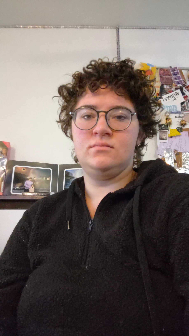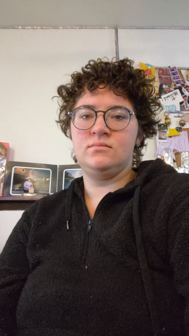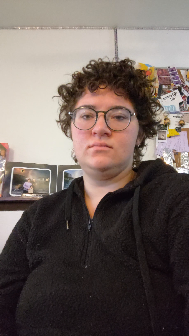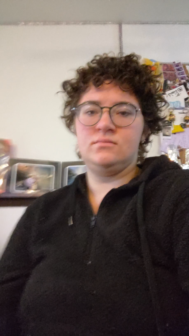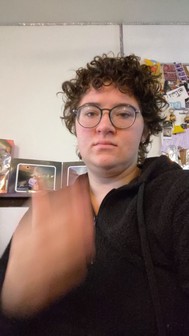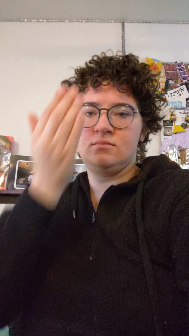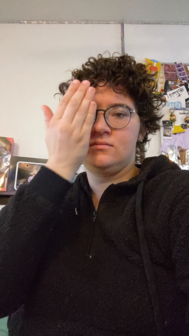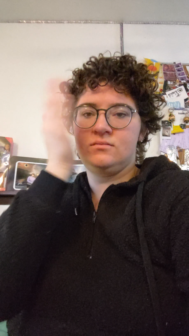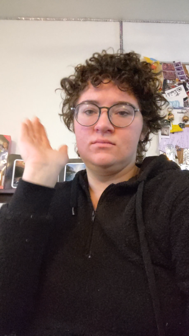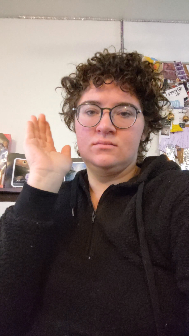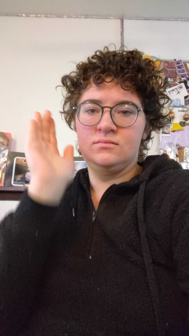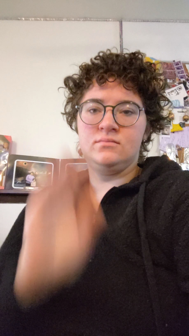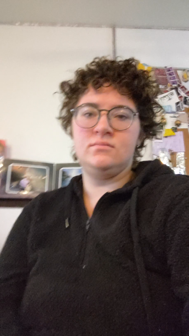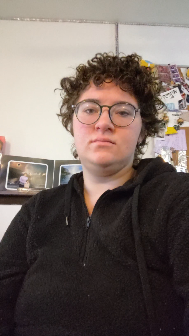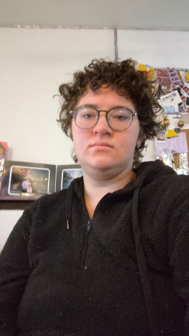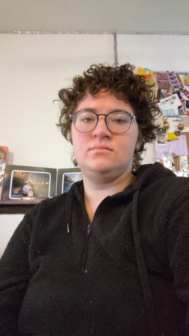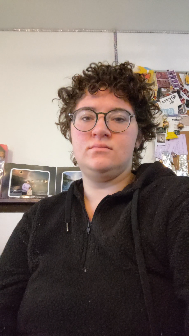peekaboo